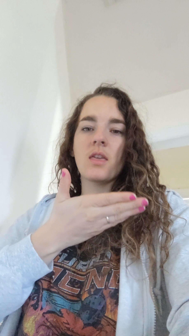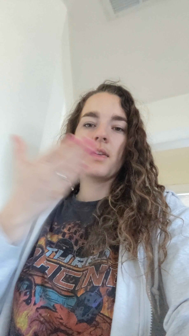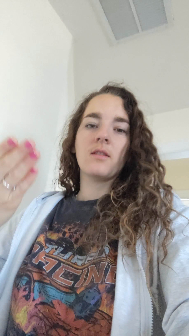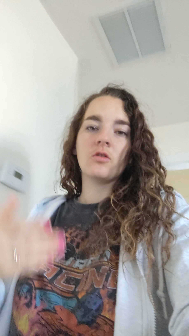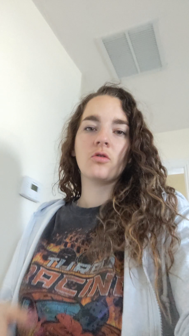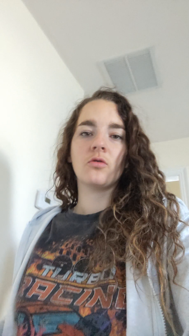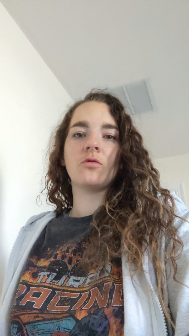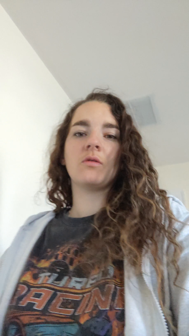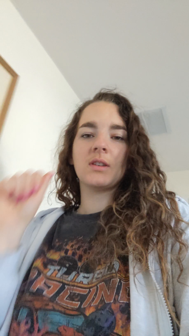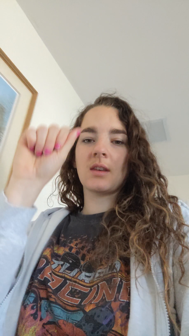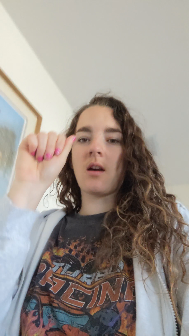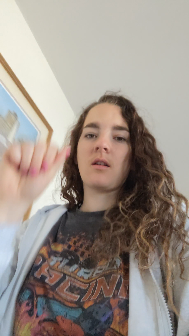knock